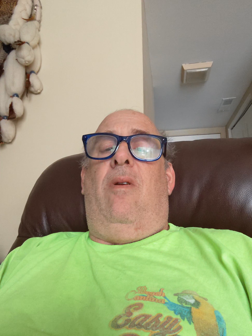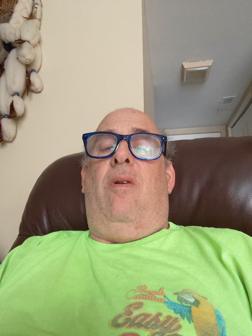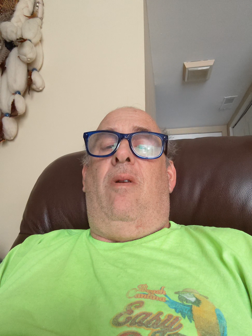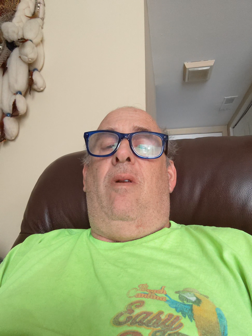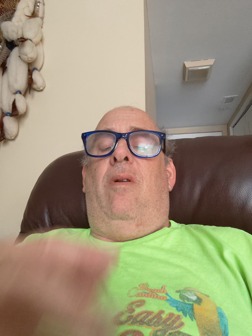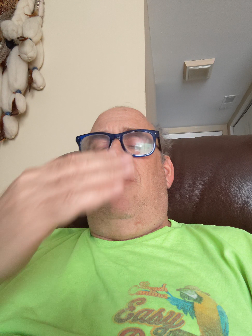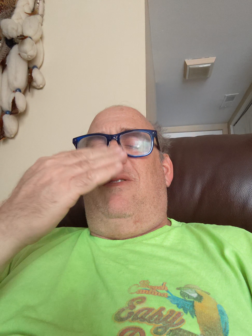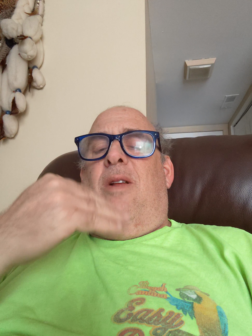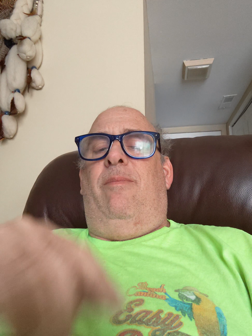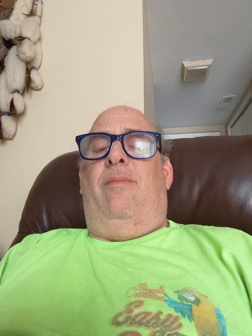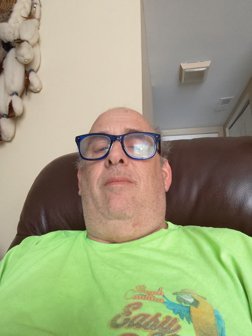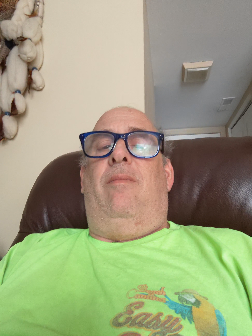sleep